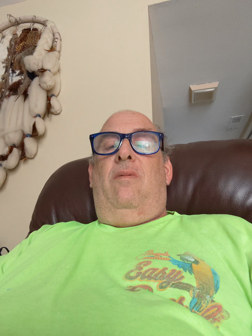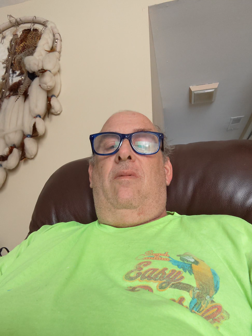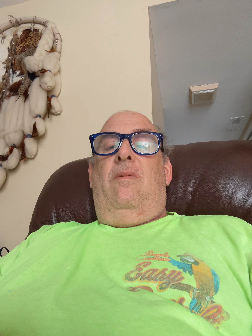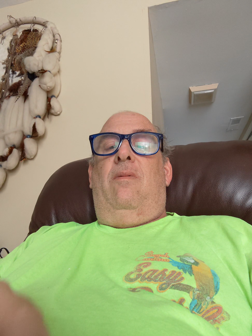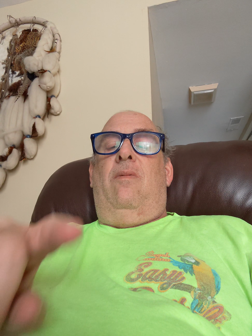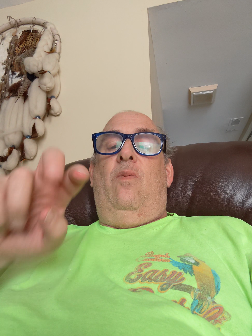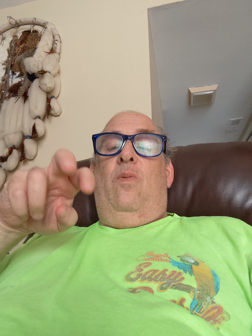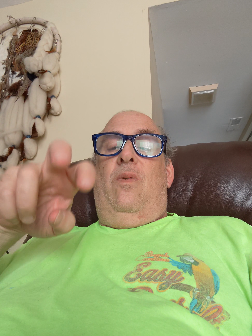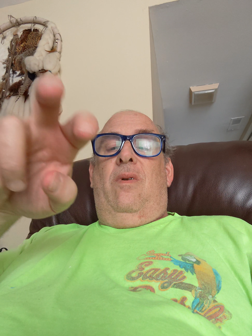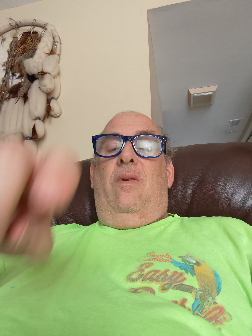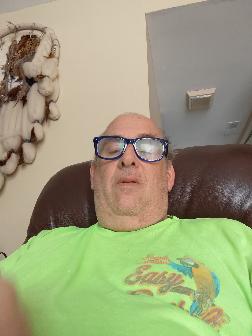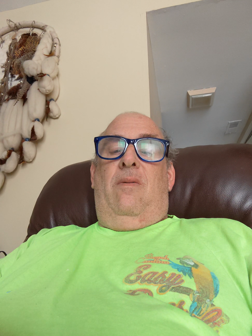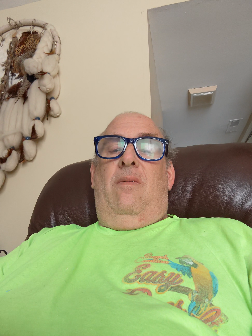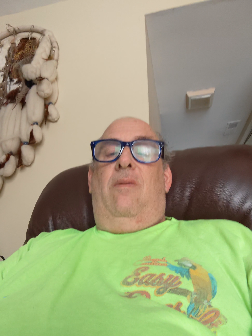ride